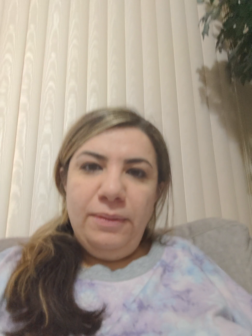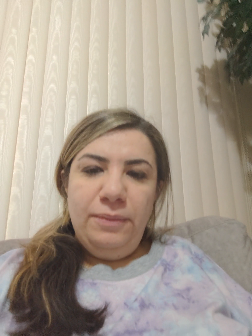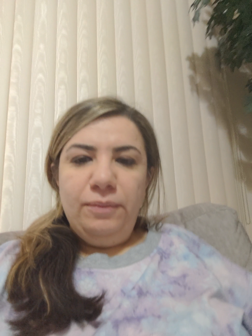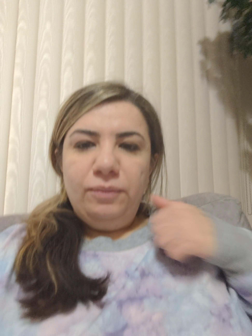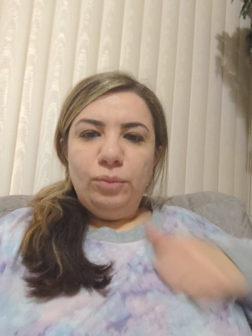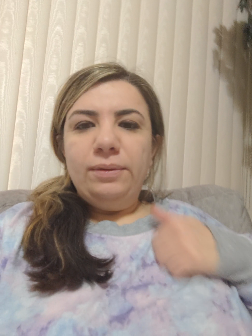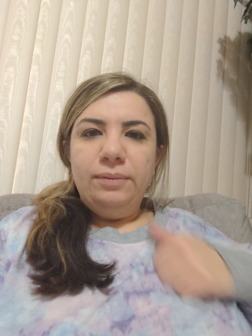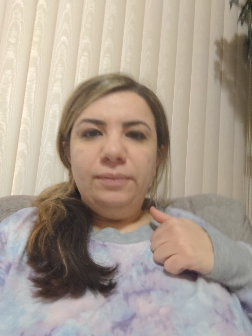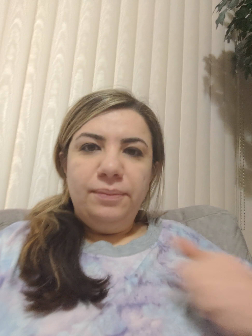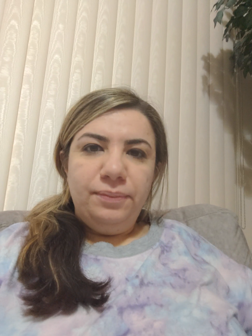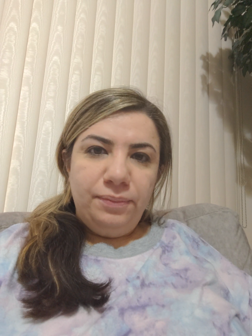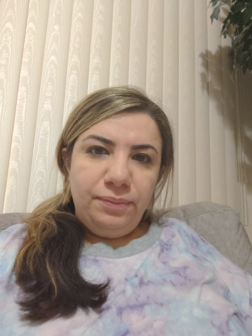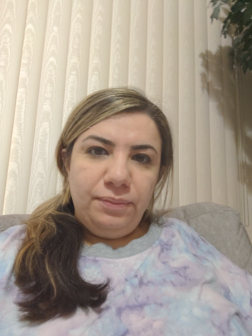bath